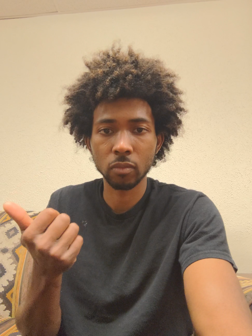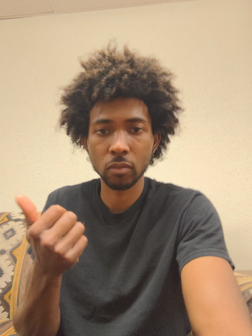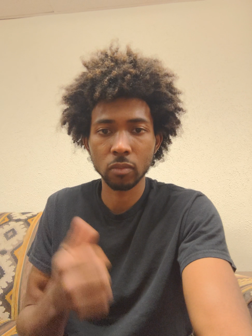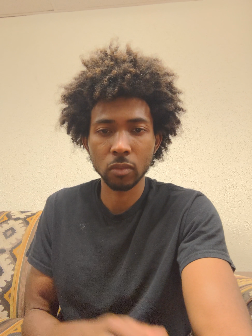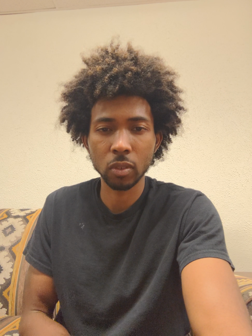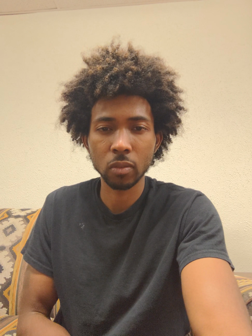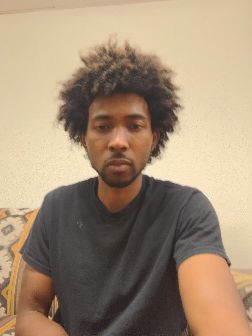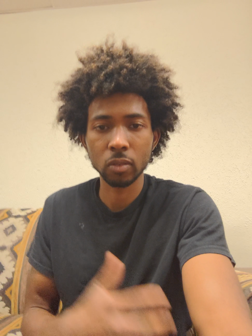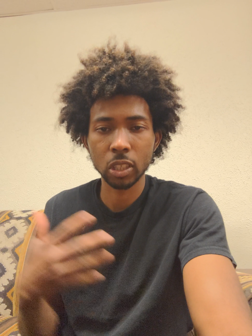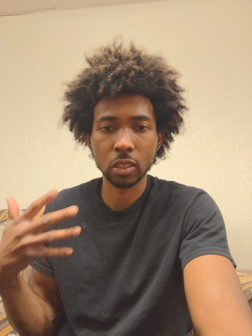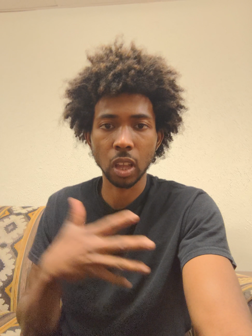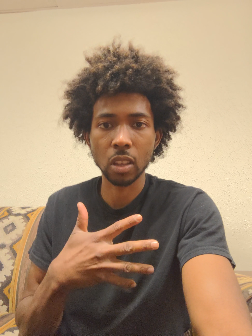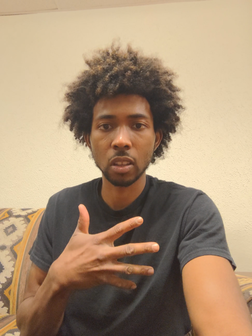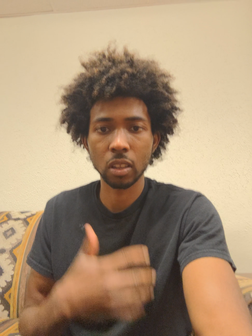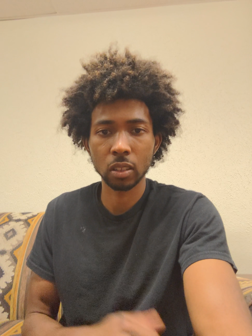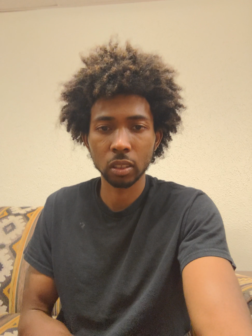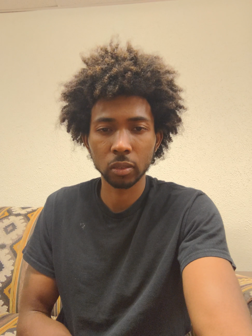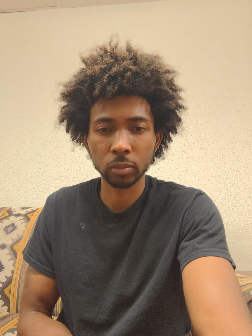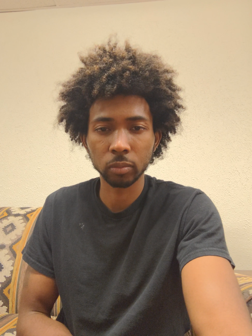scared